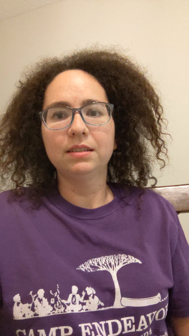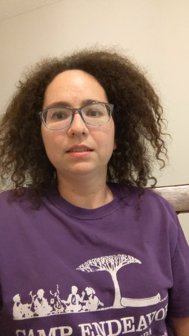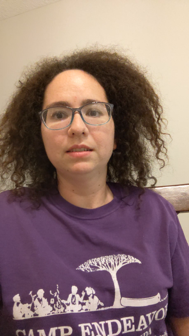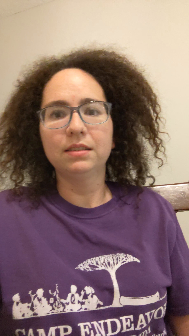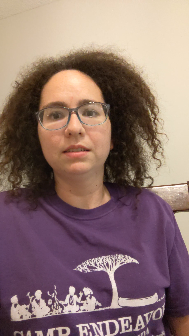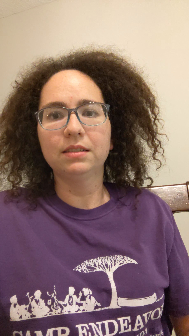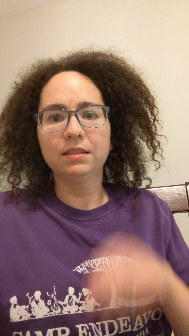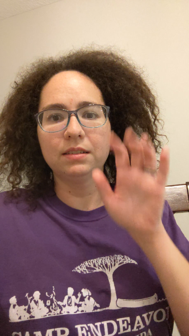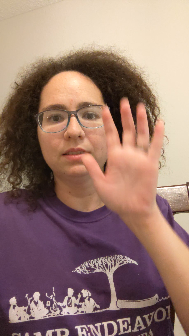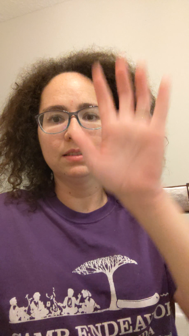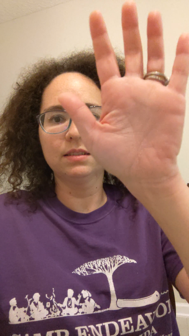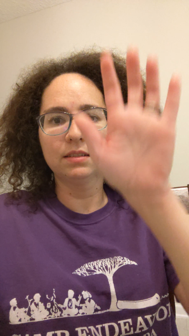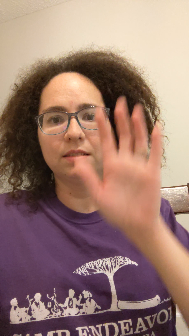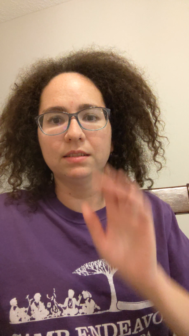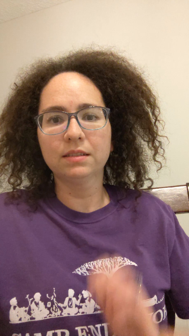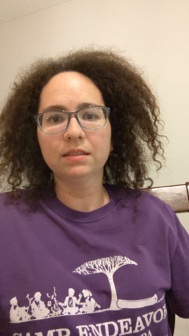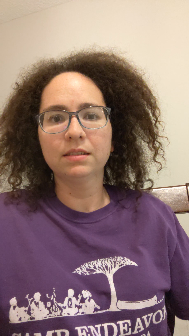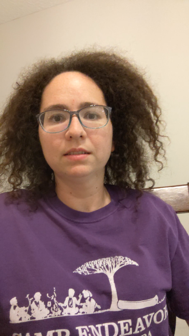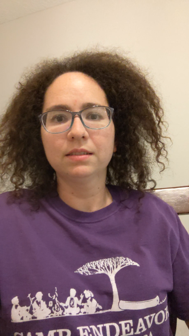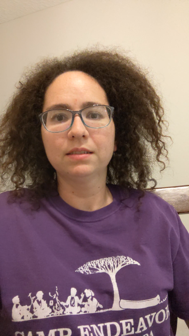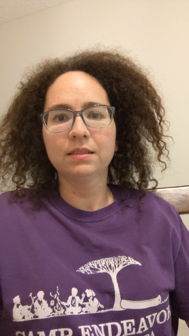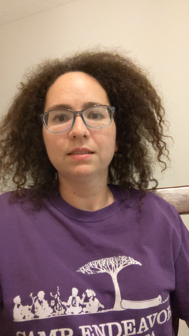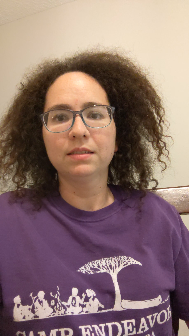give me five